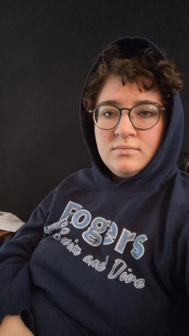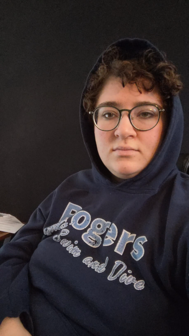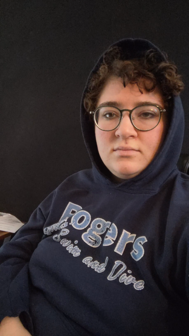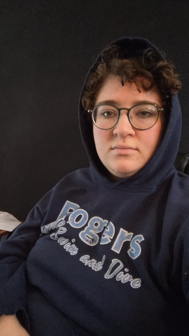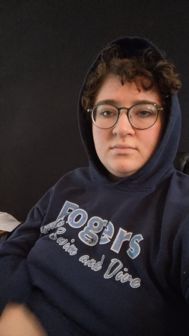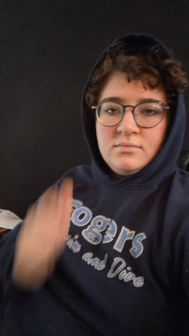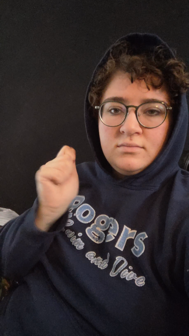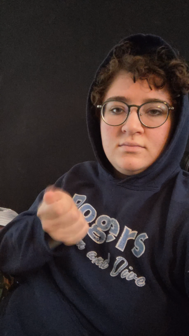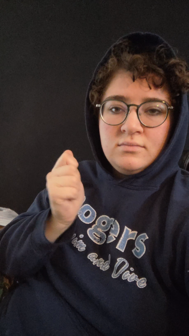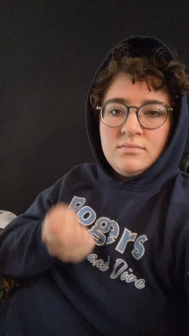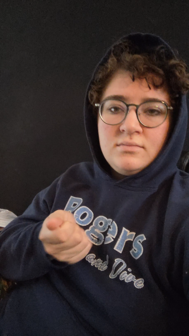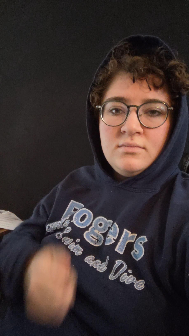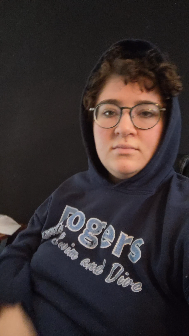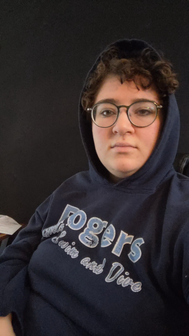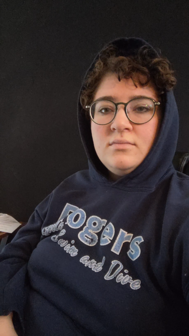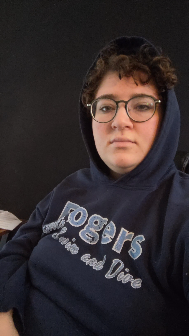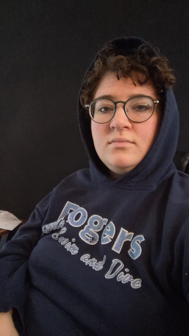hammer